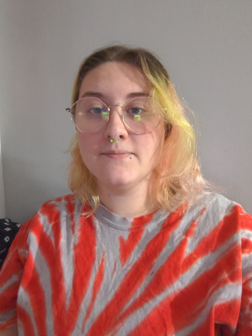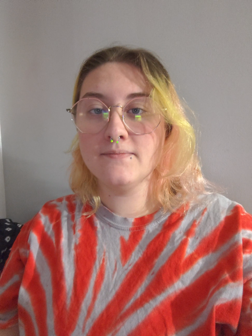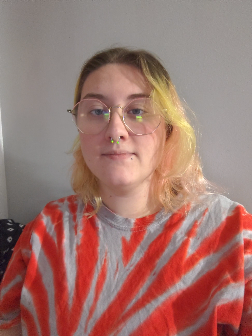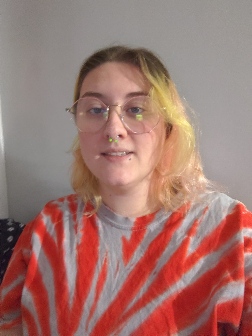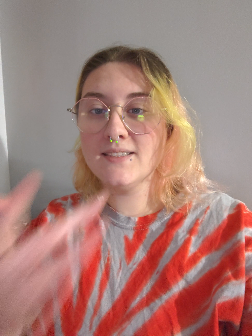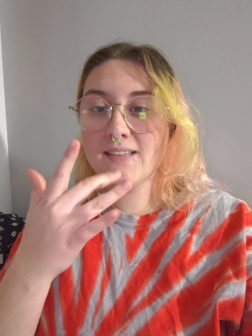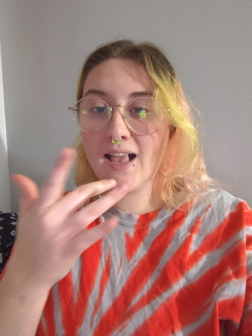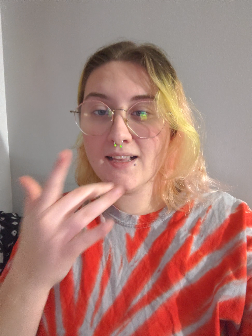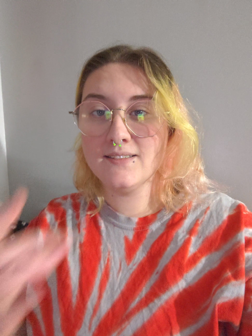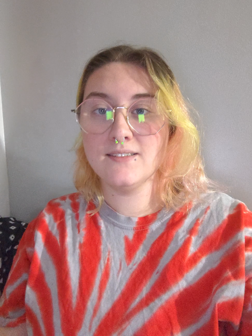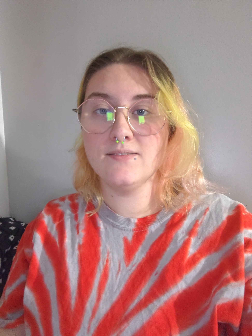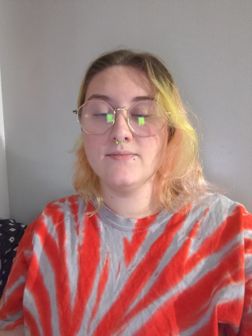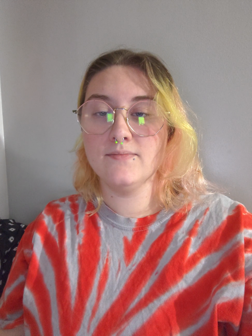taste